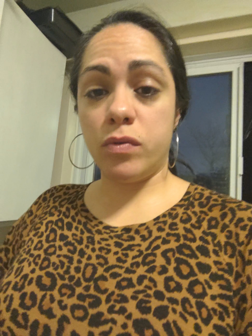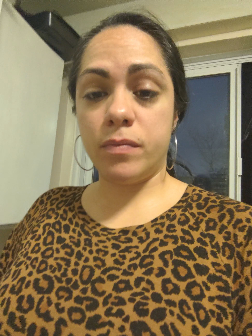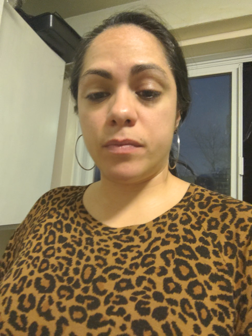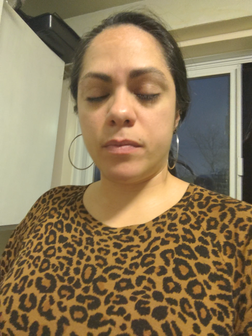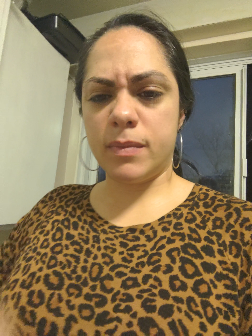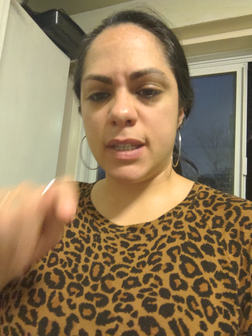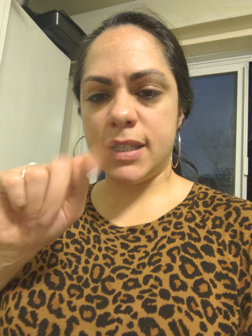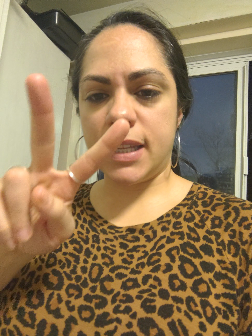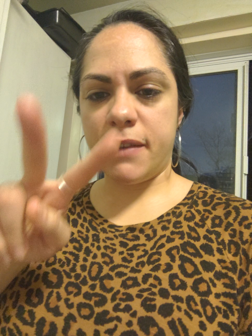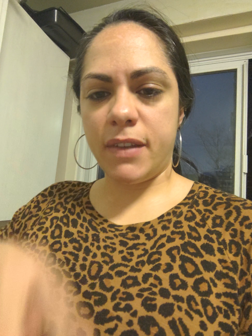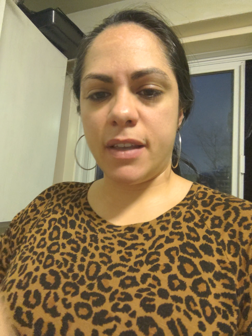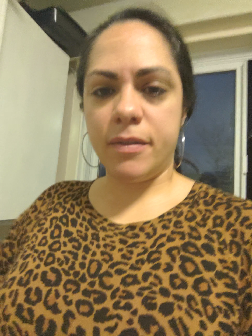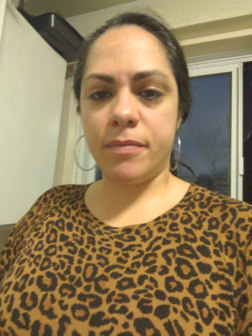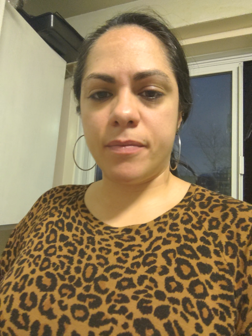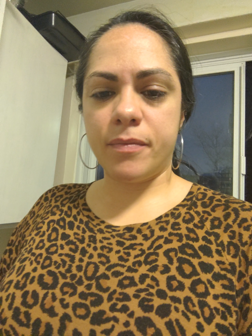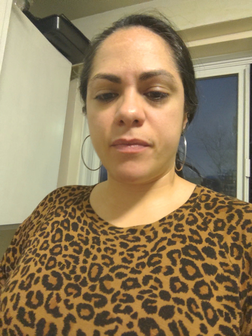TV